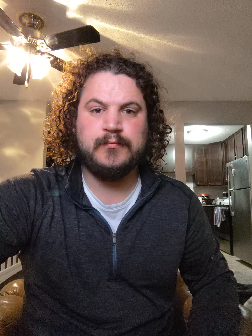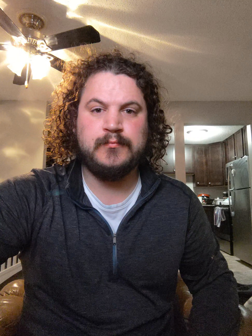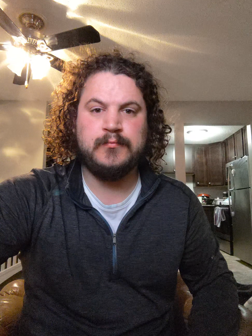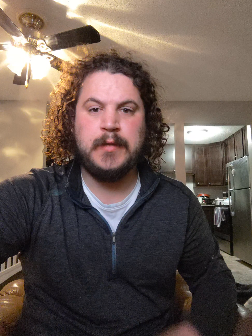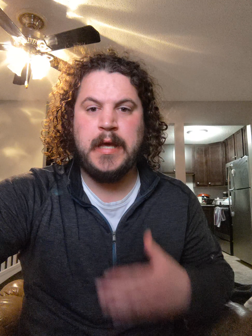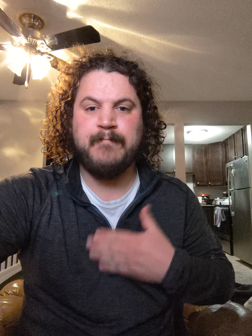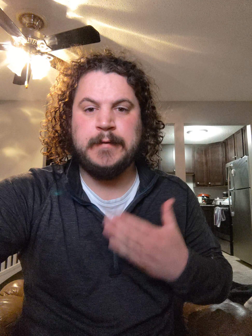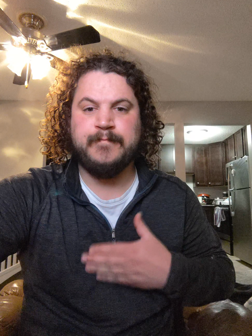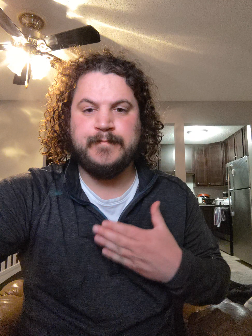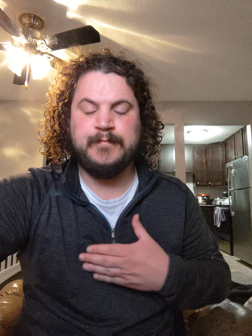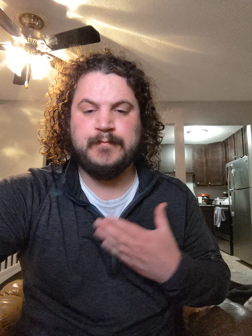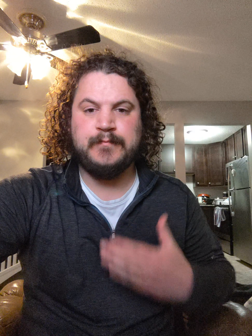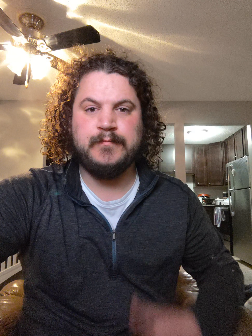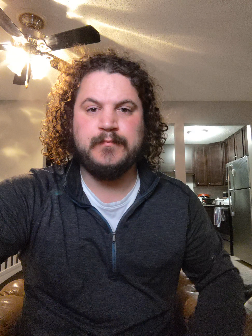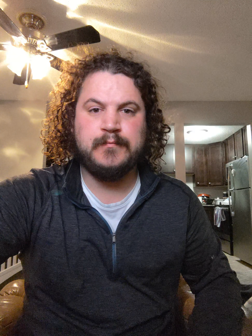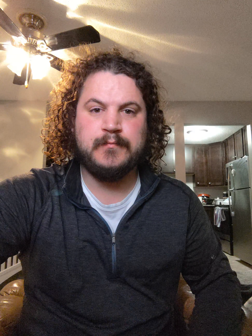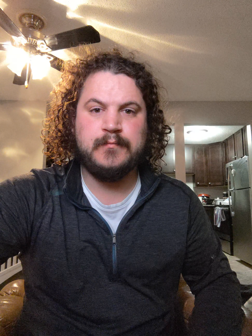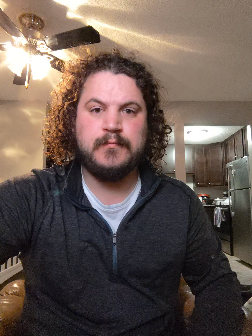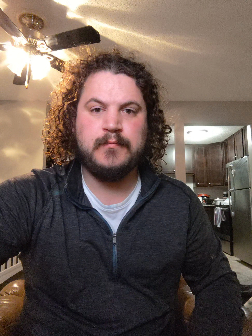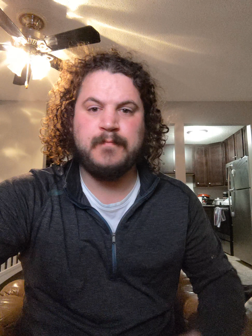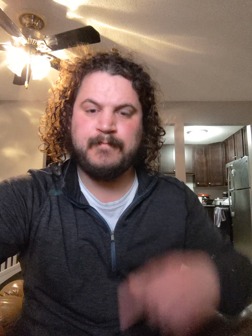happy